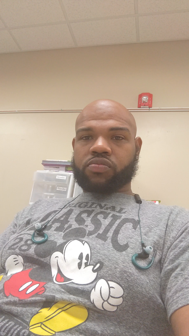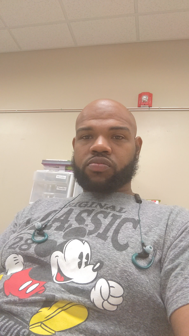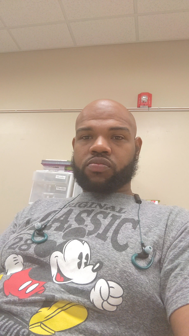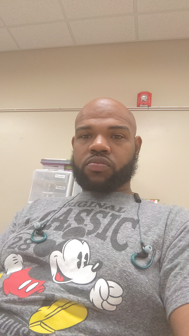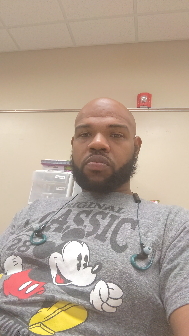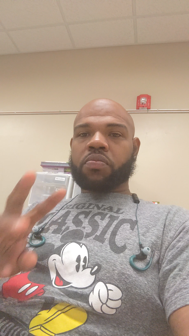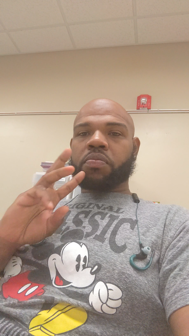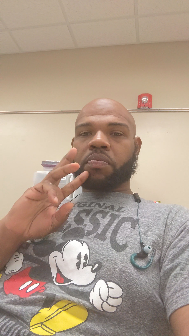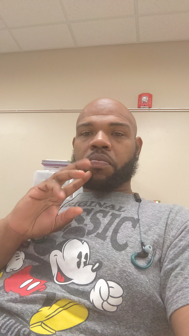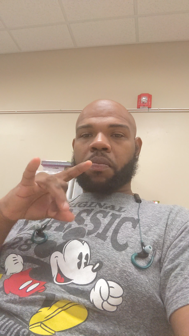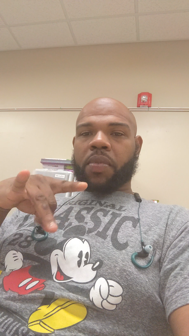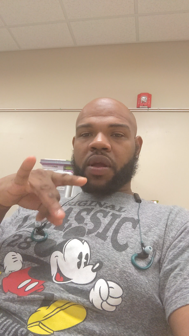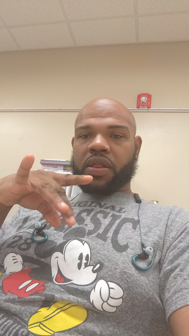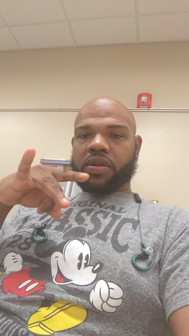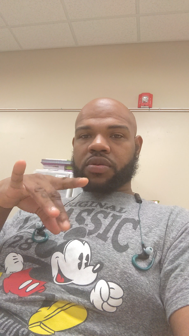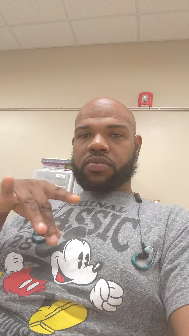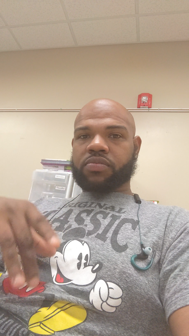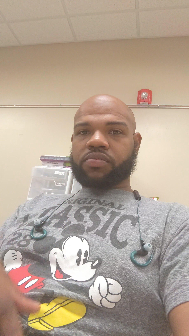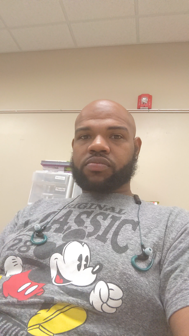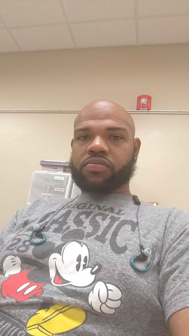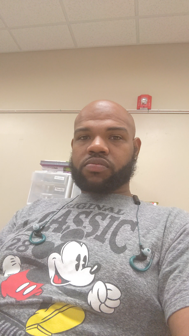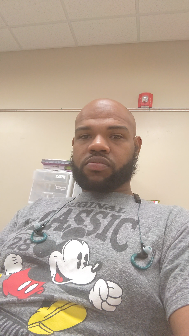melon